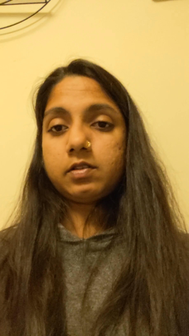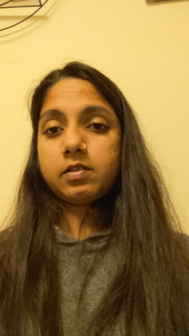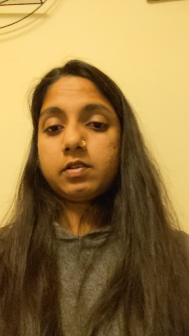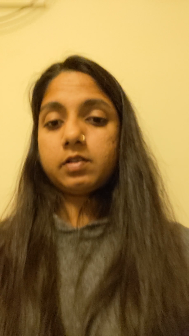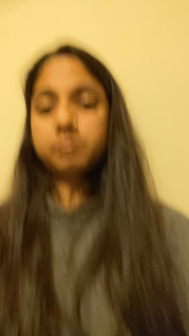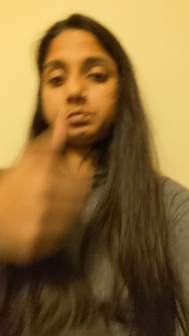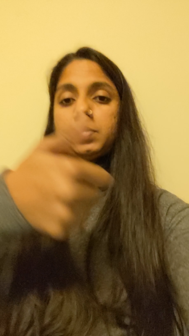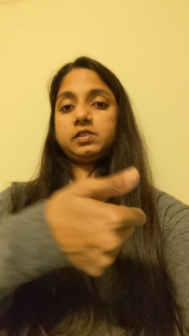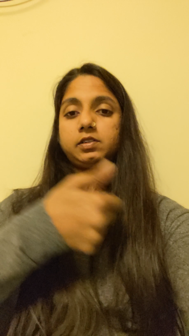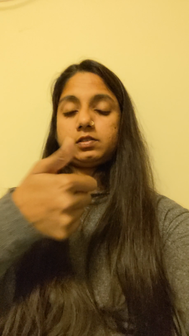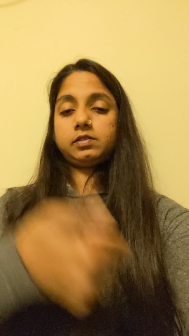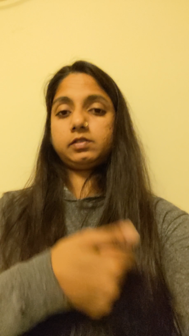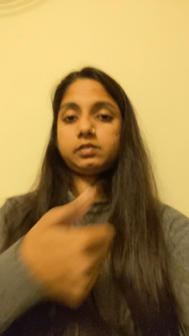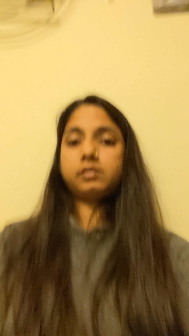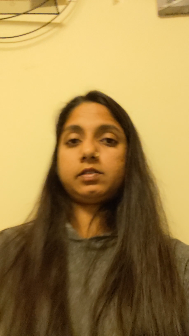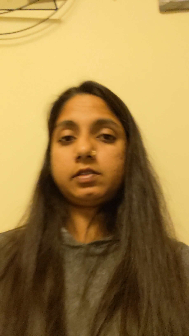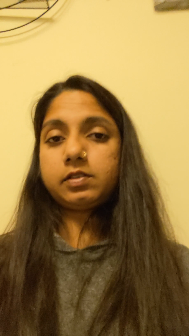basement